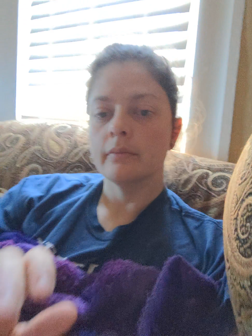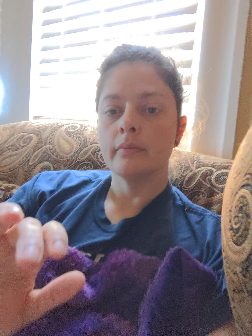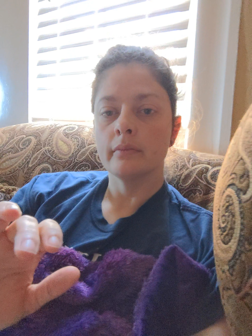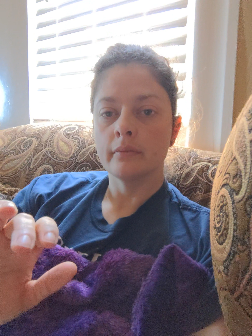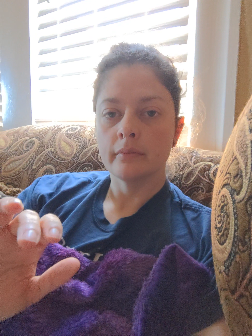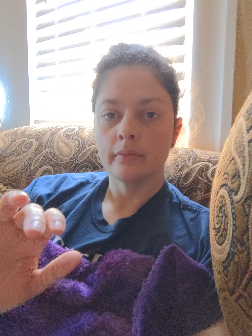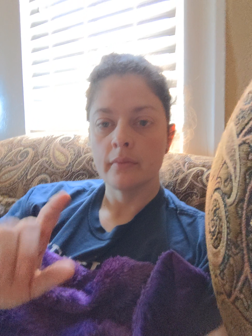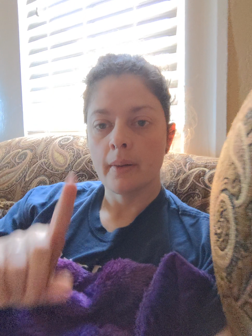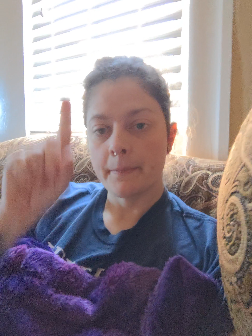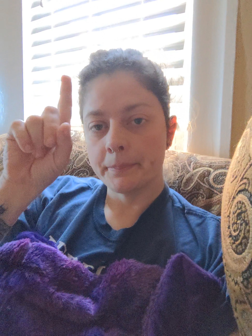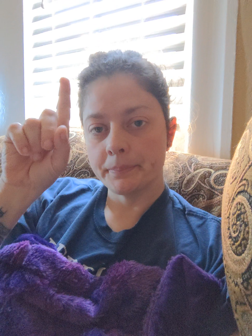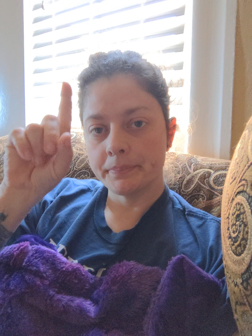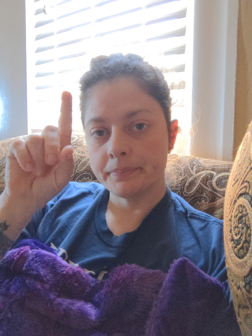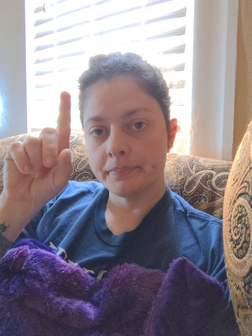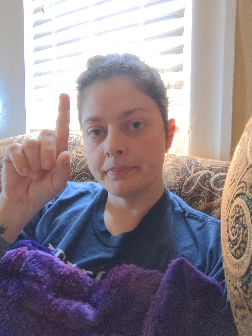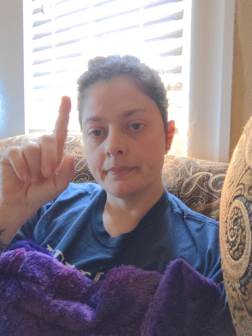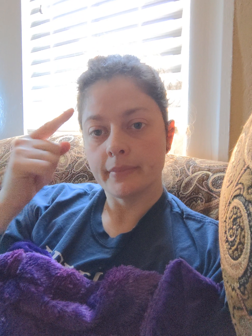up